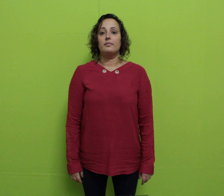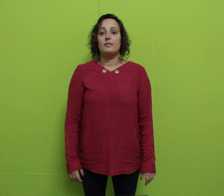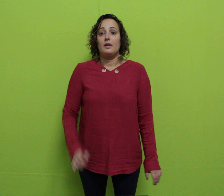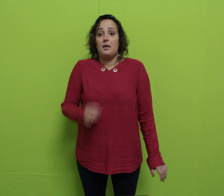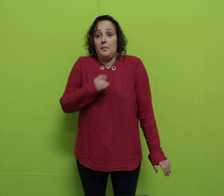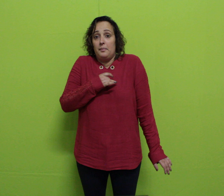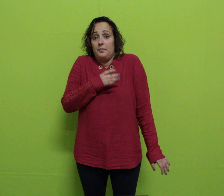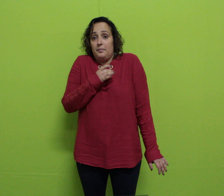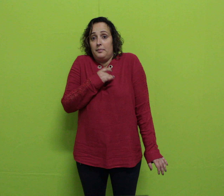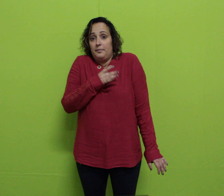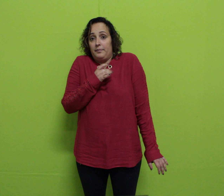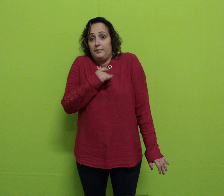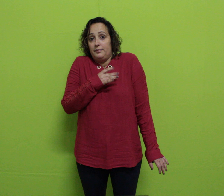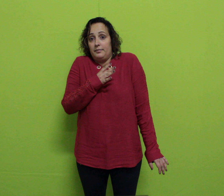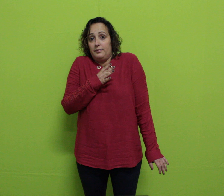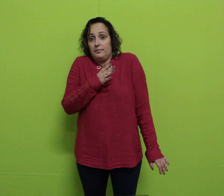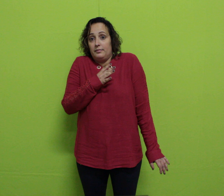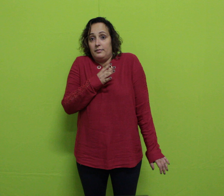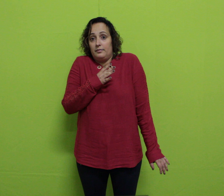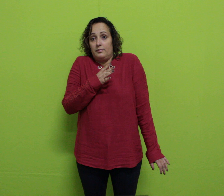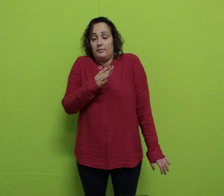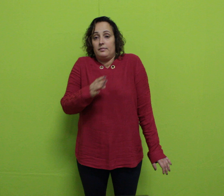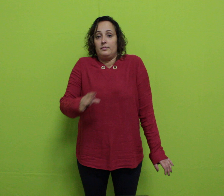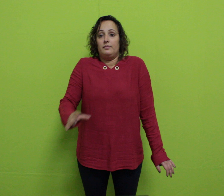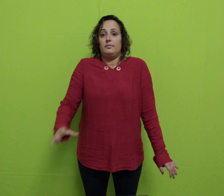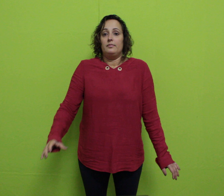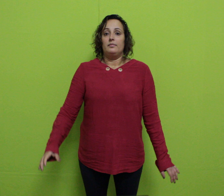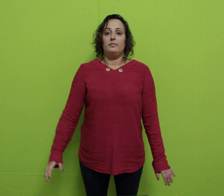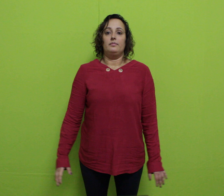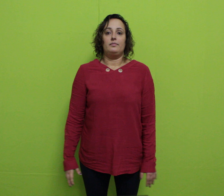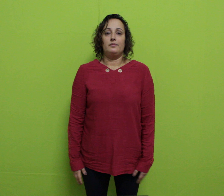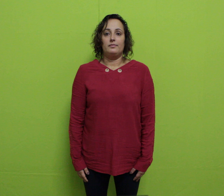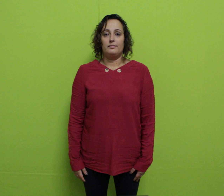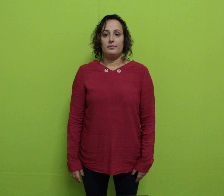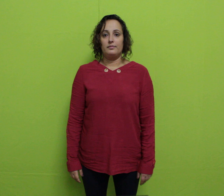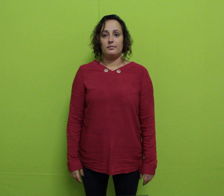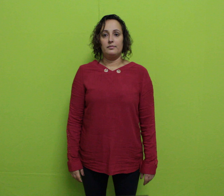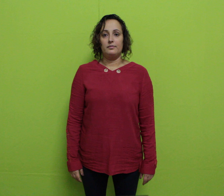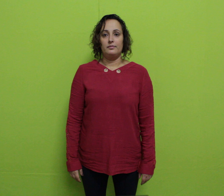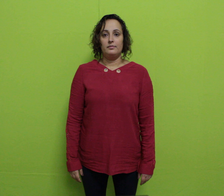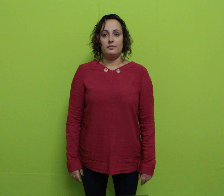medo